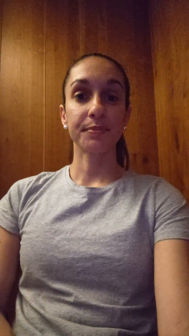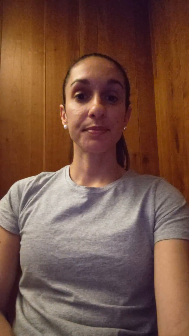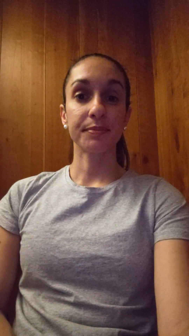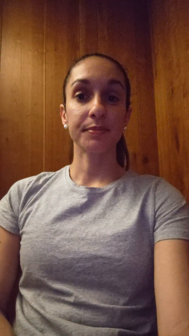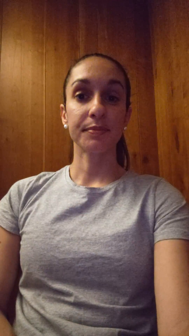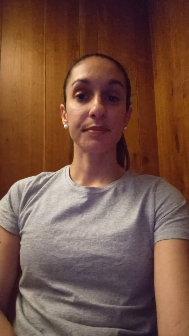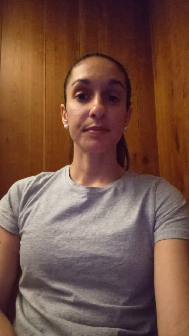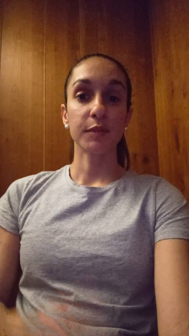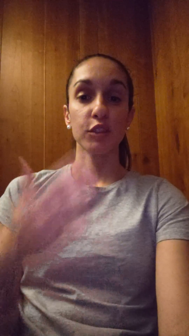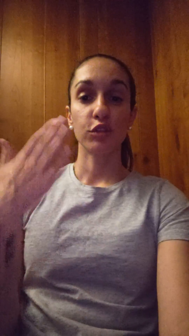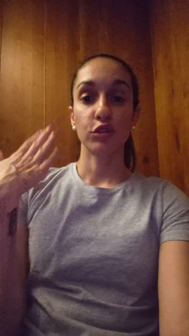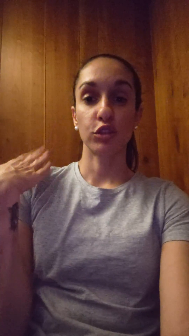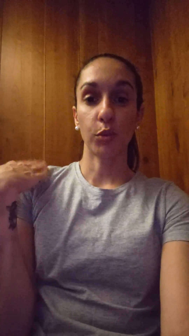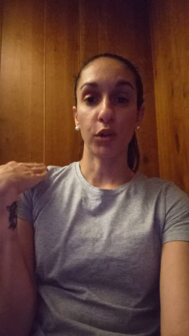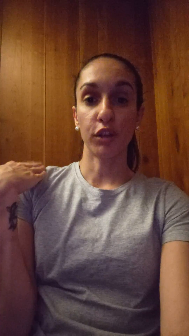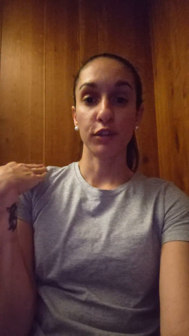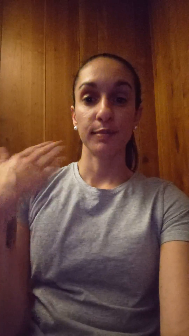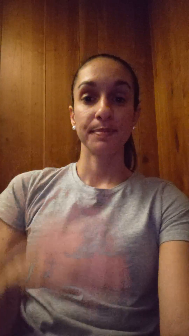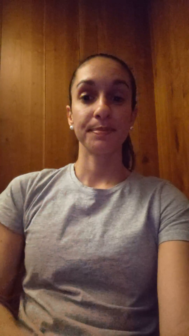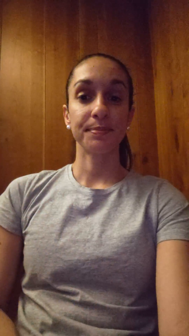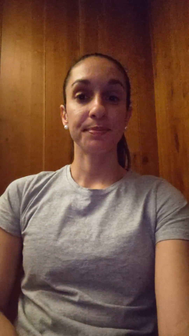shoulder